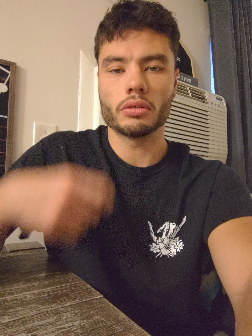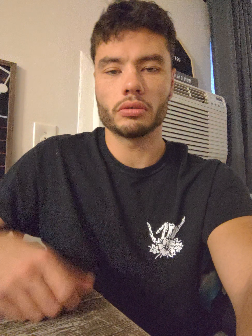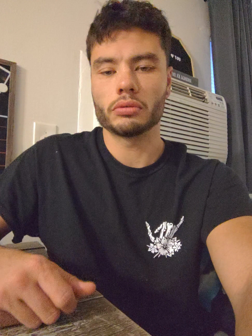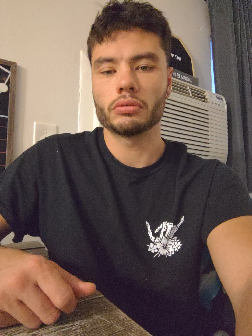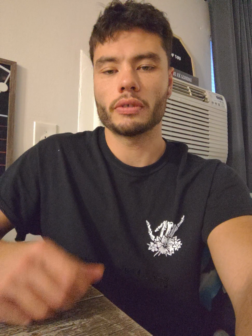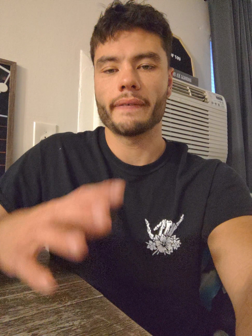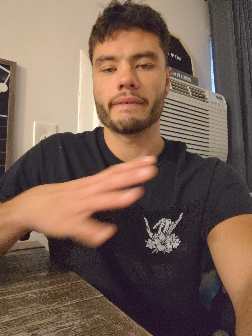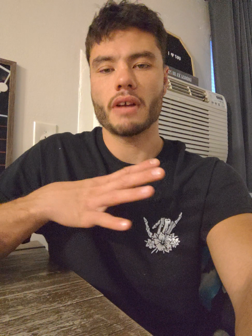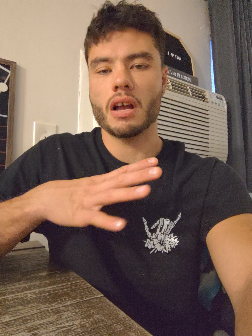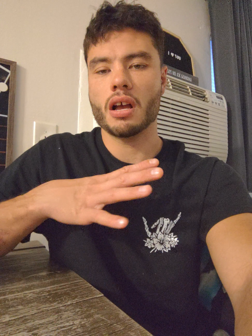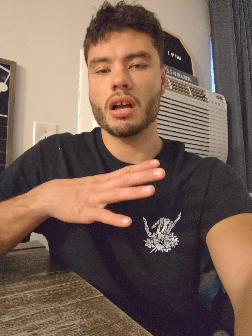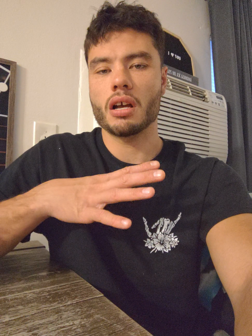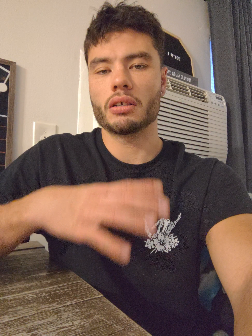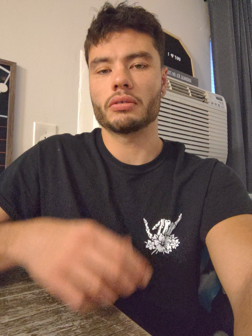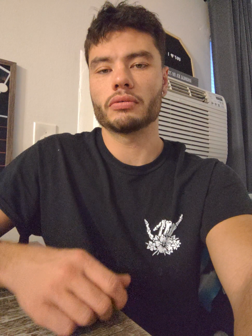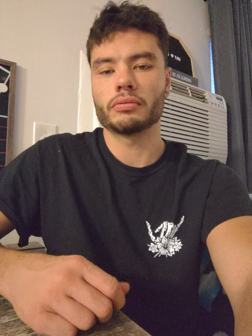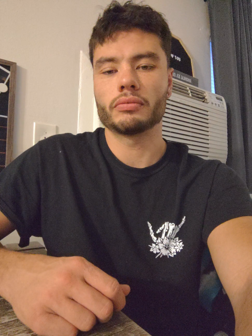fine